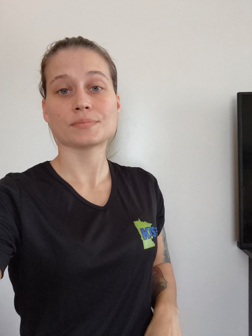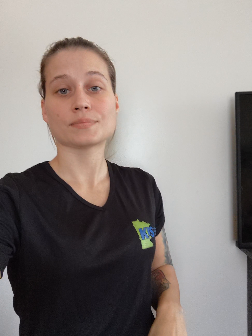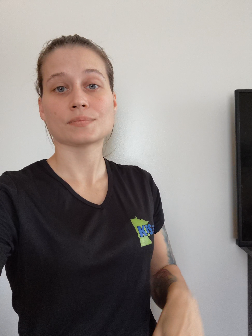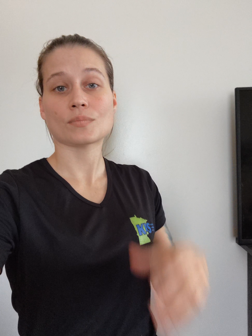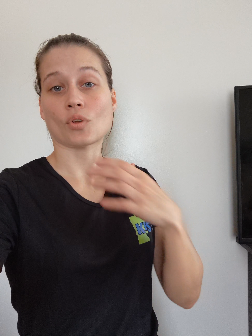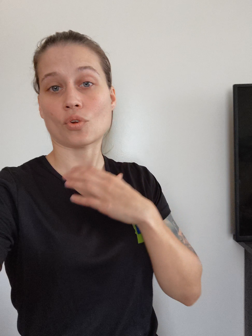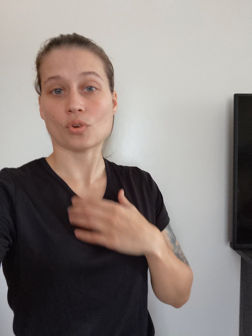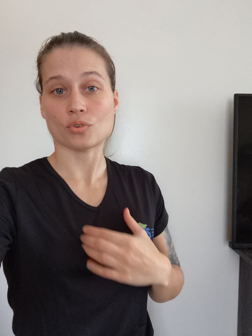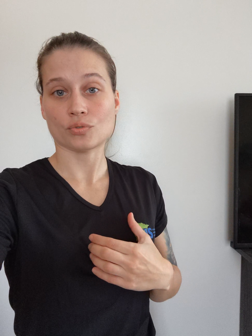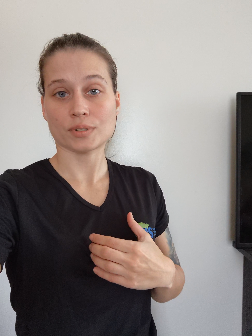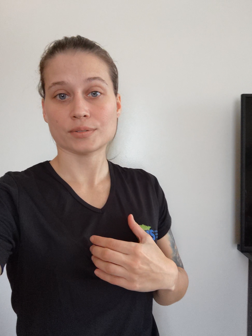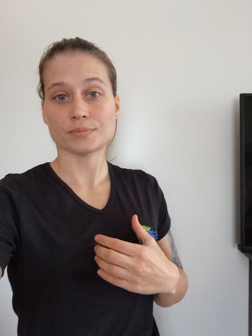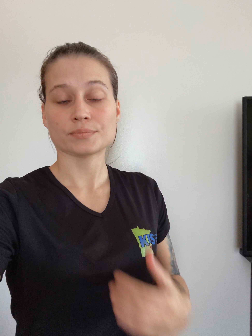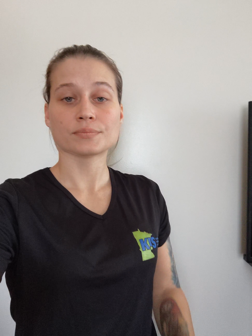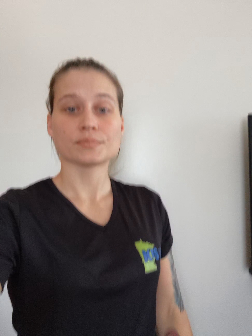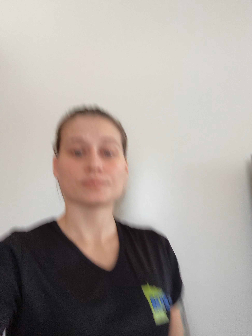hungry